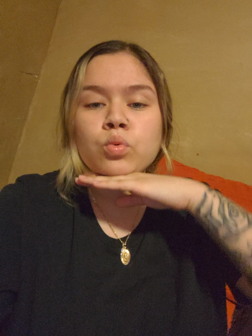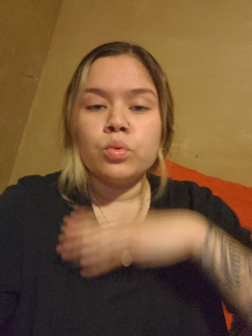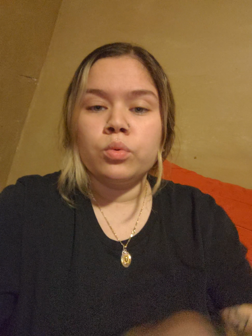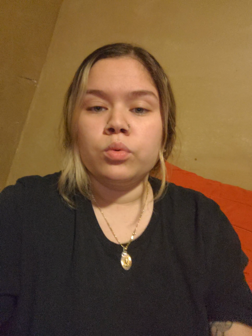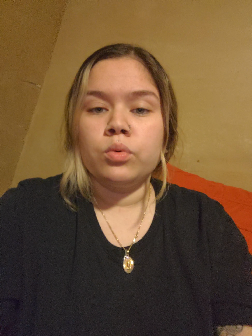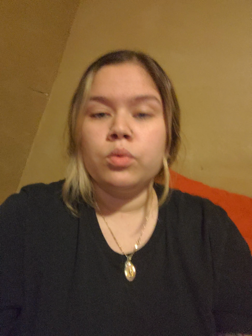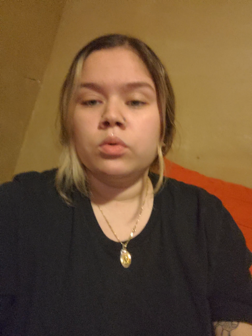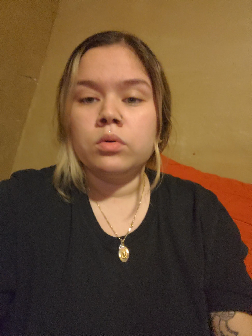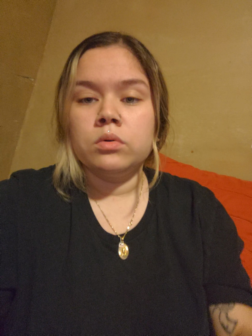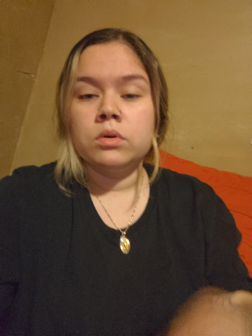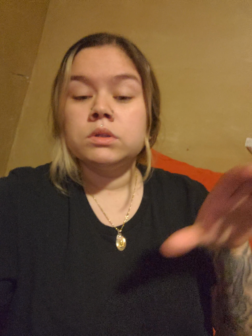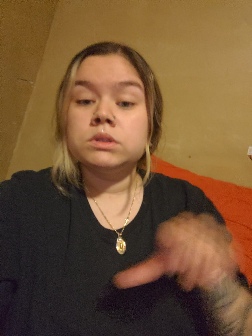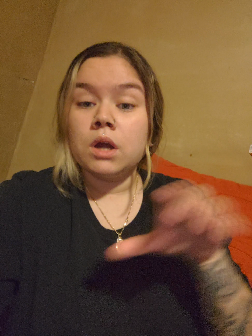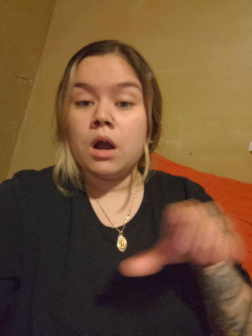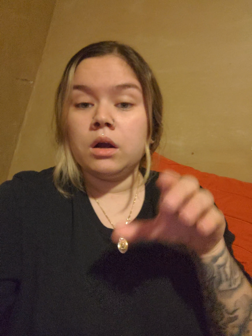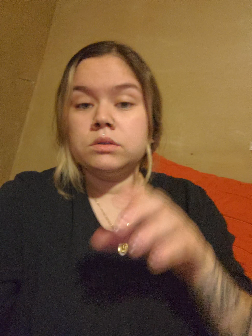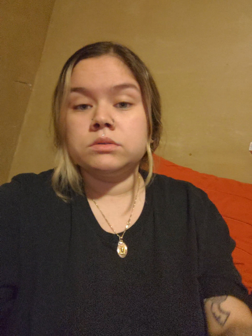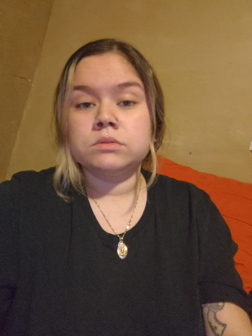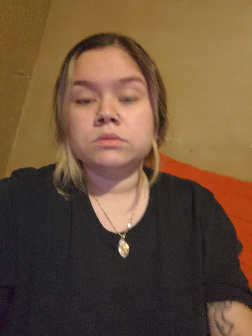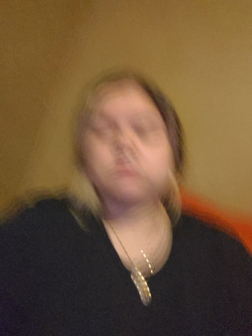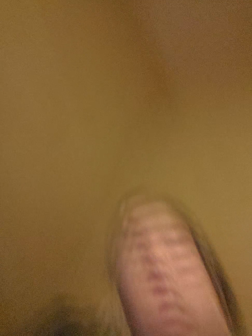does